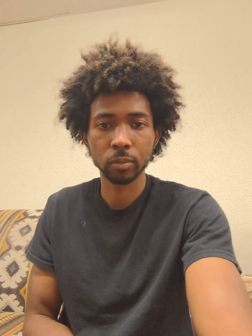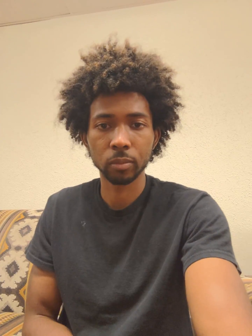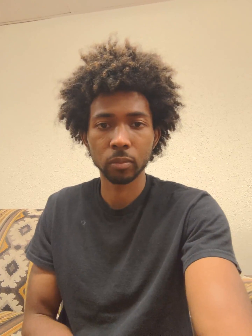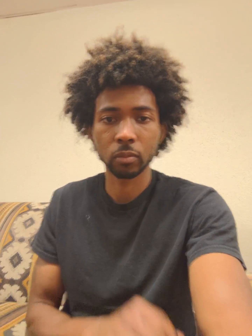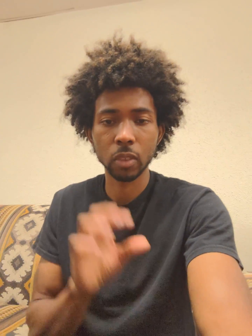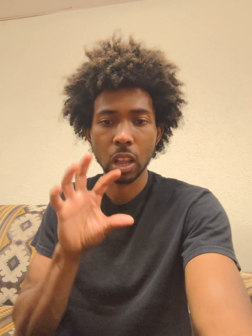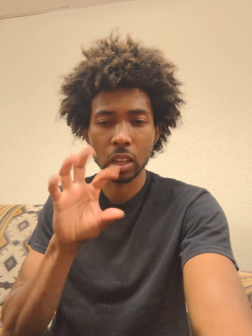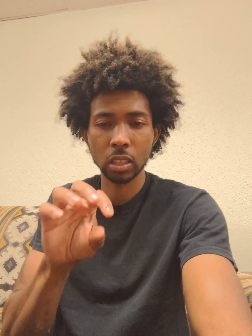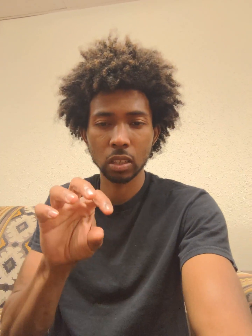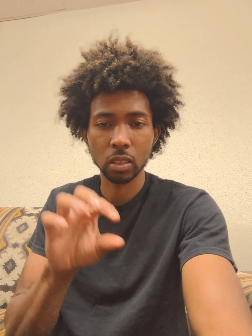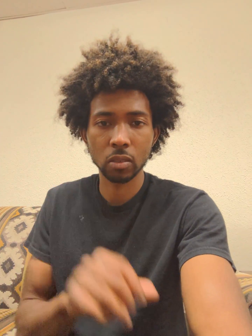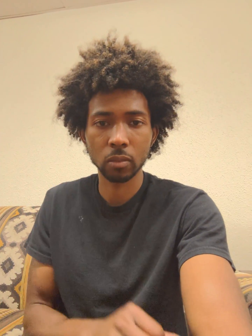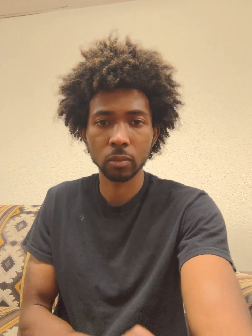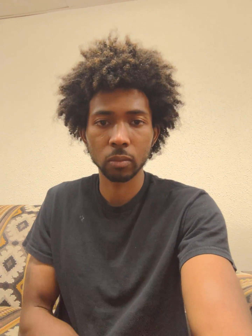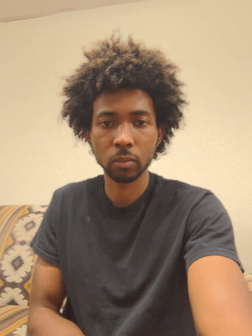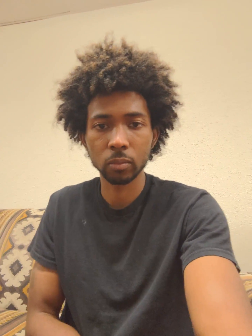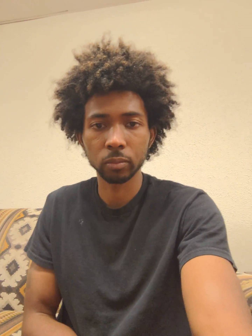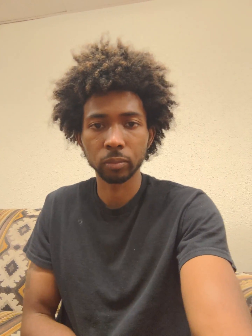bite